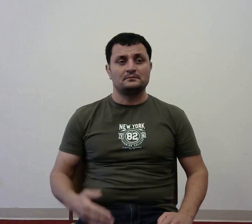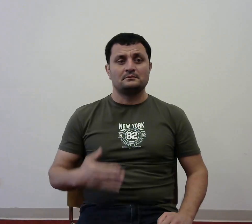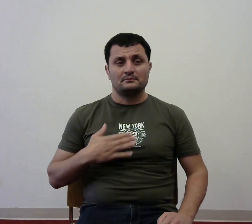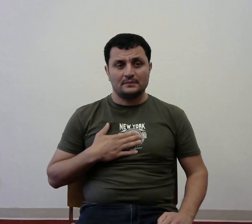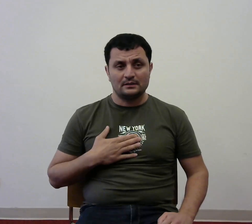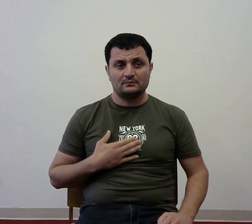mən